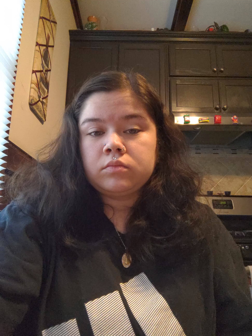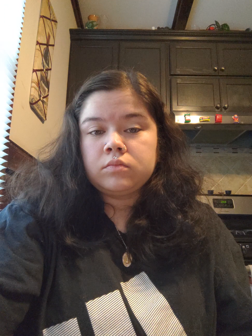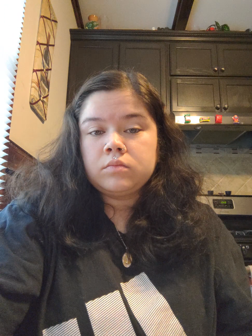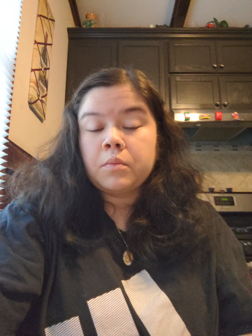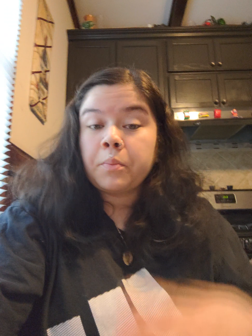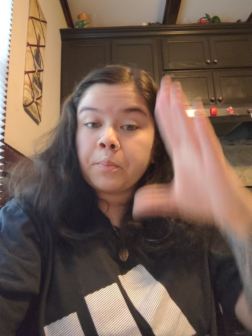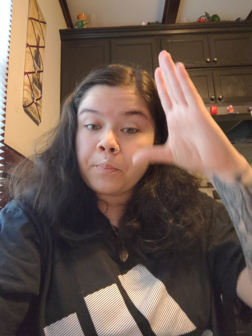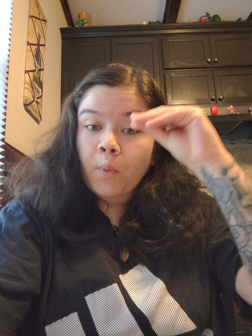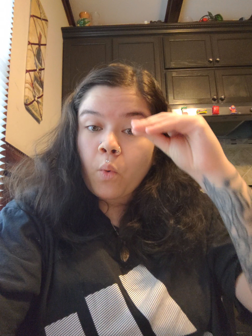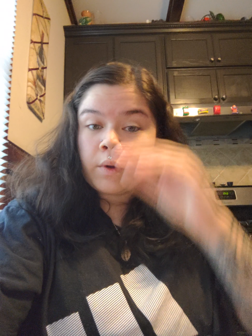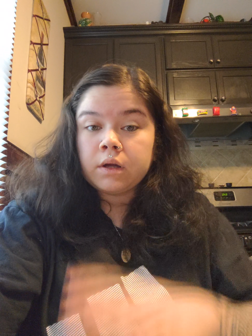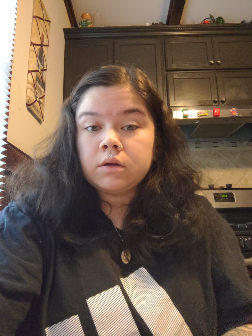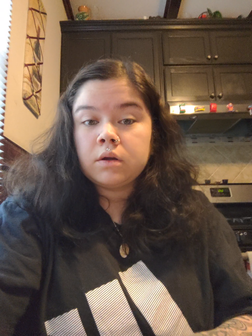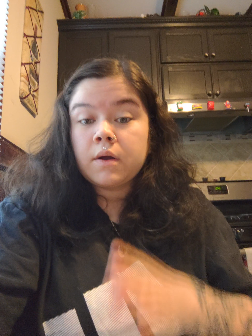boy